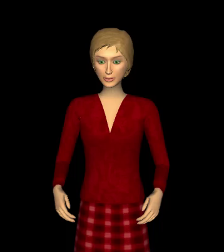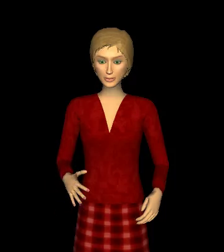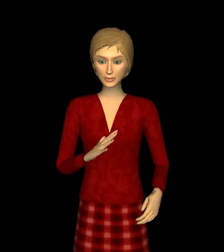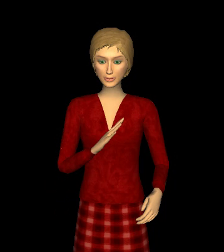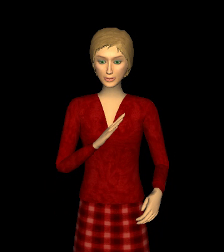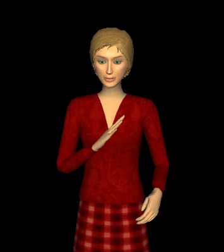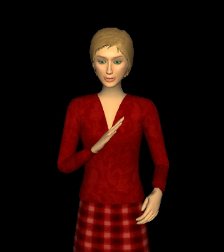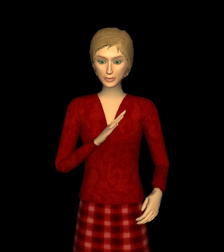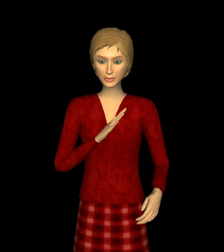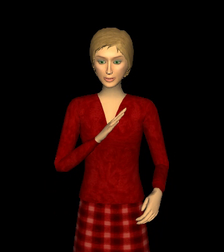يمتلك